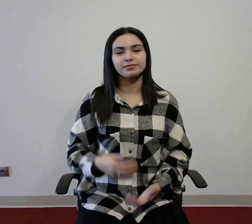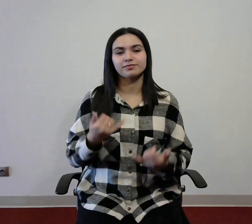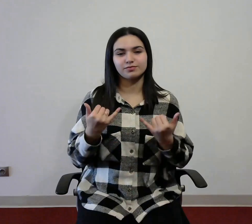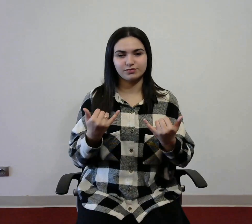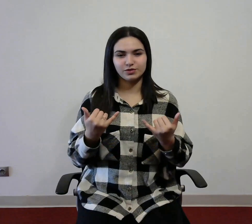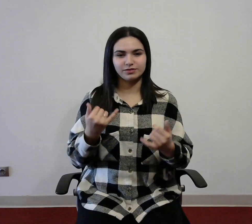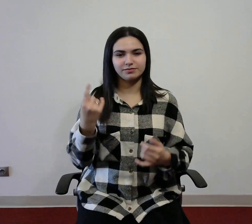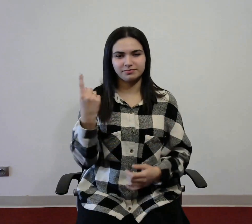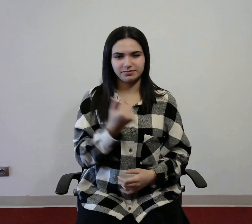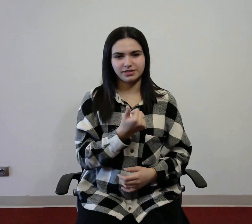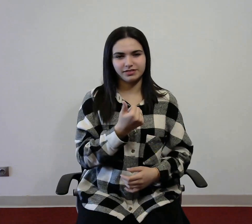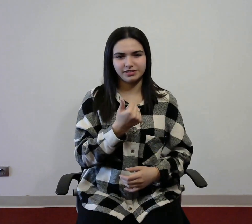bu həftə